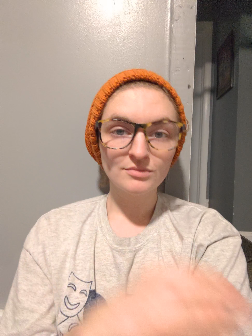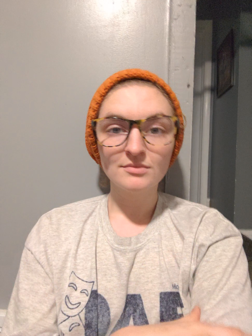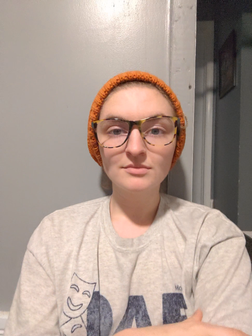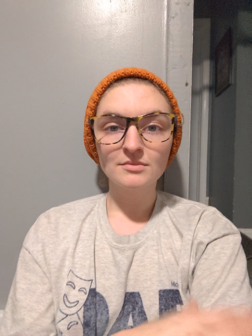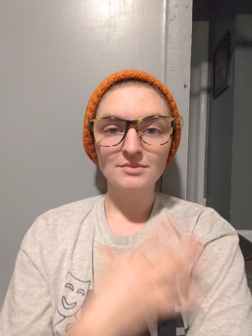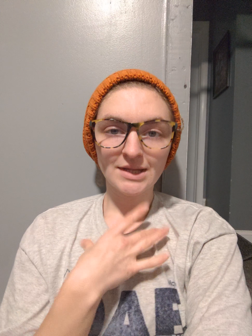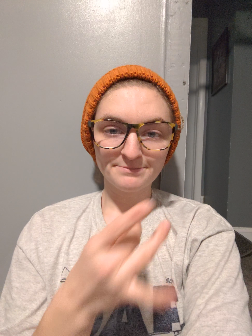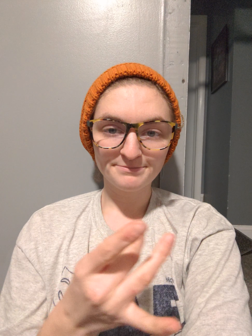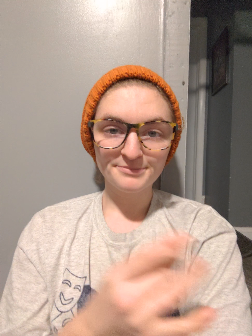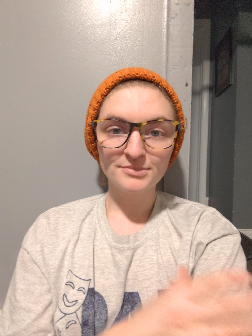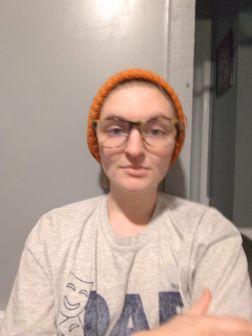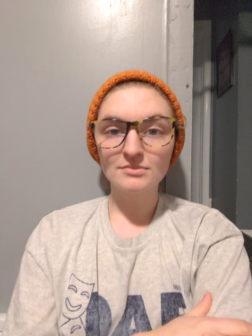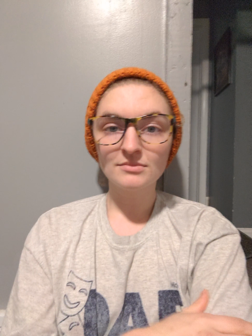like